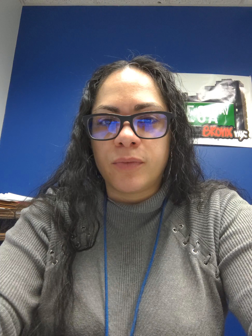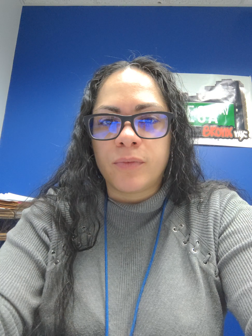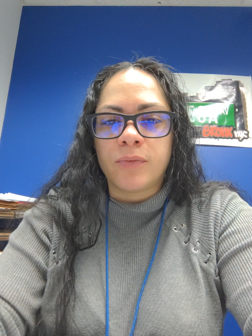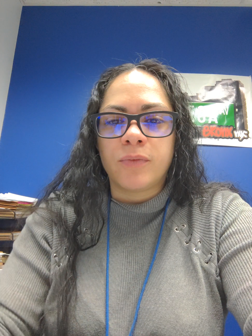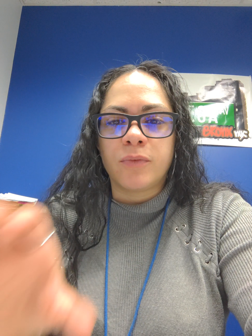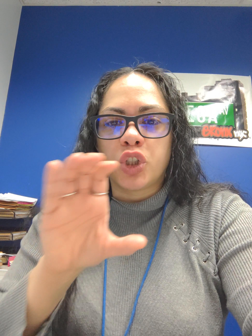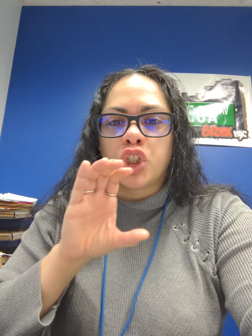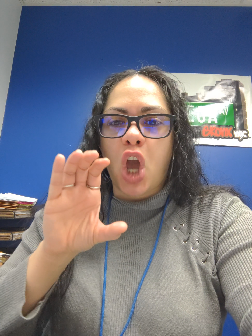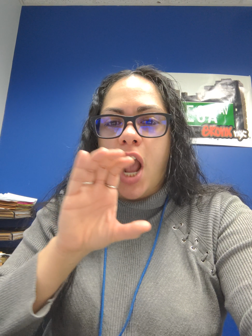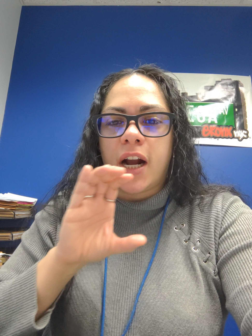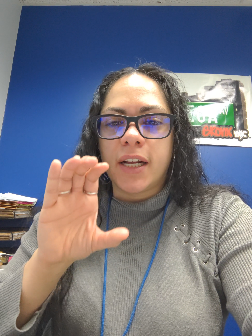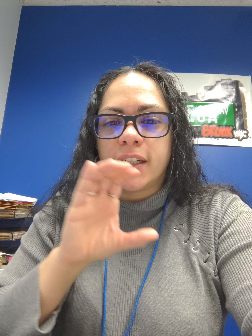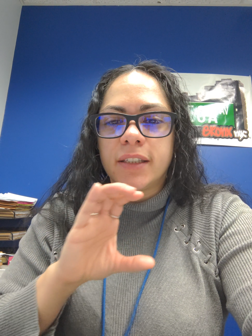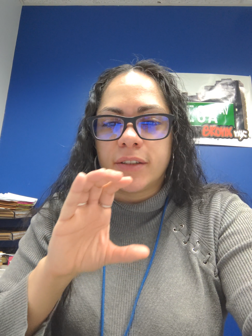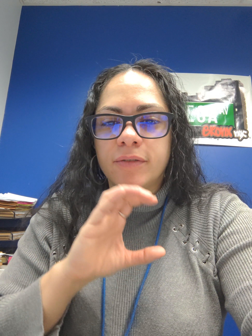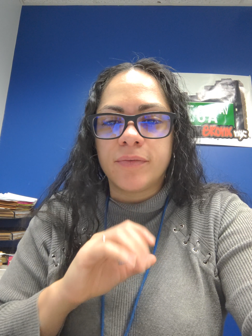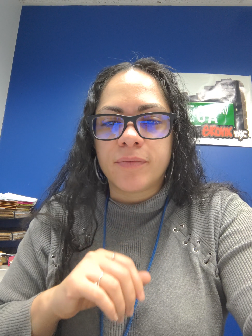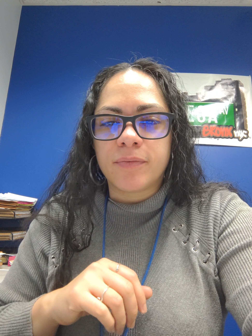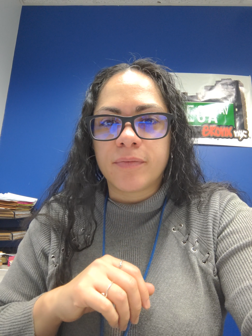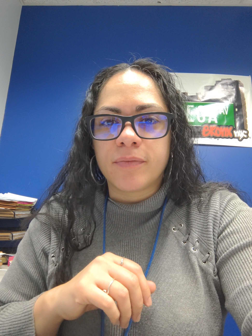chocolate